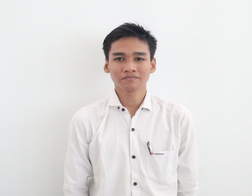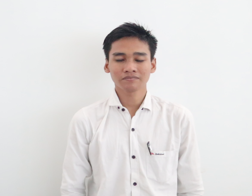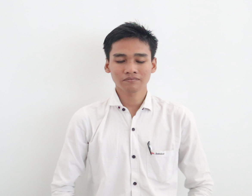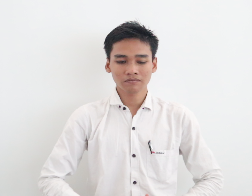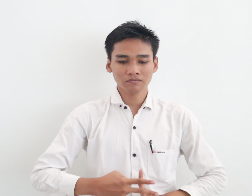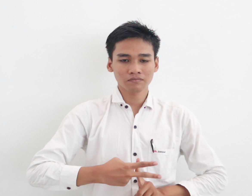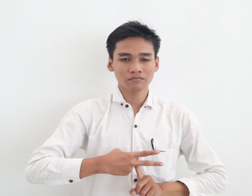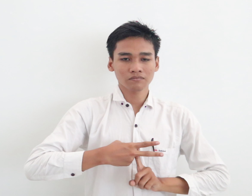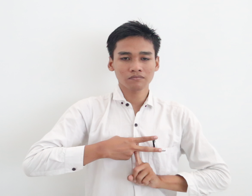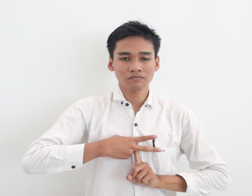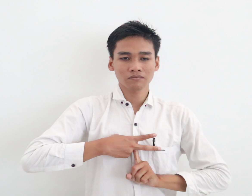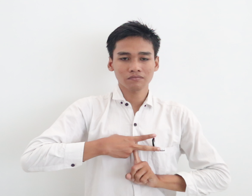F